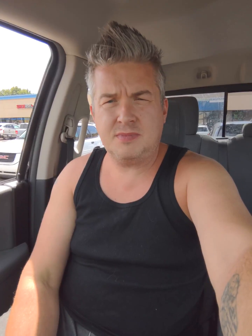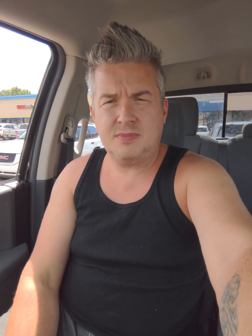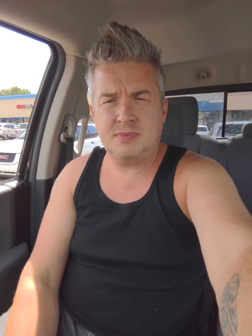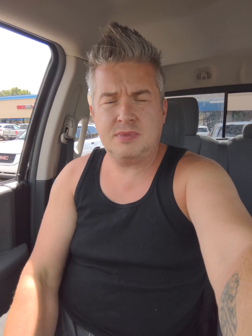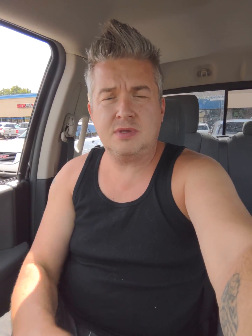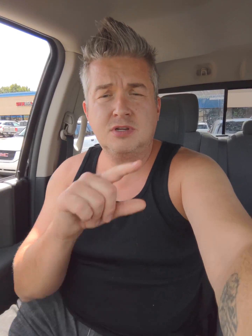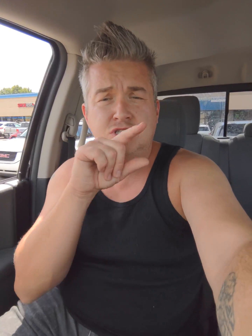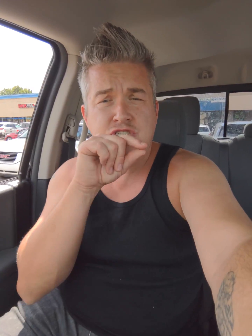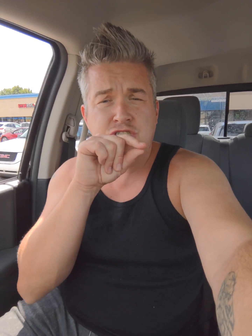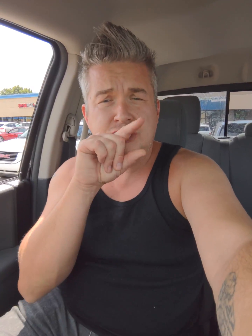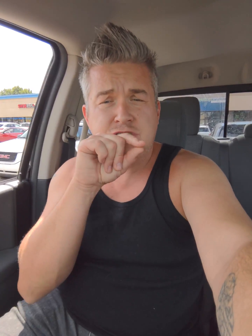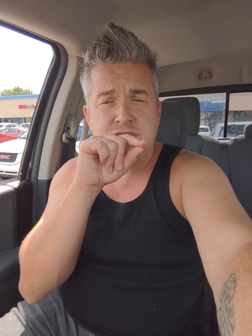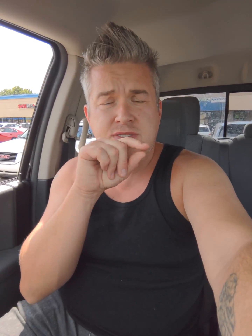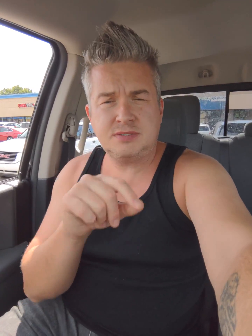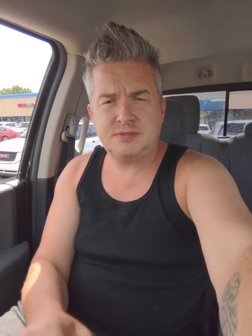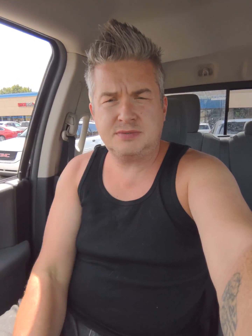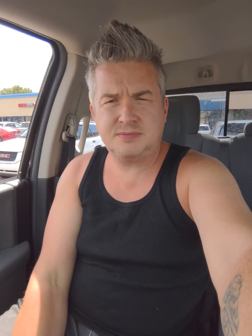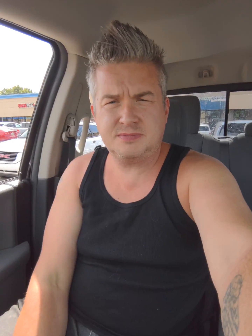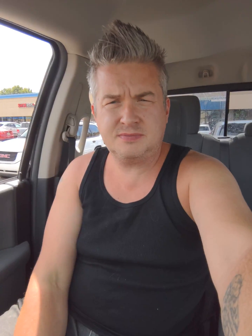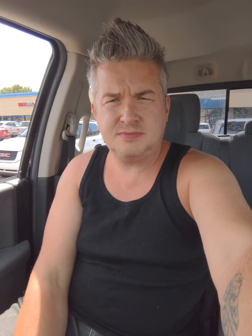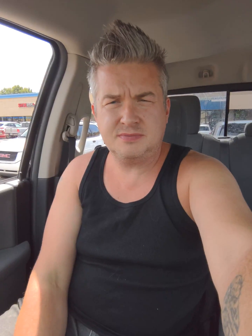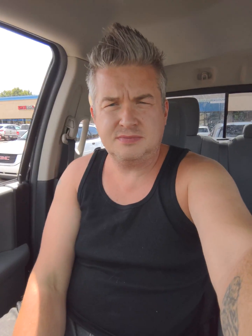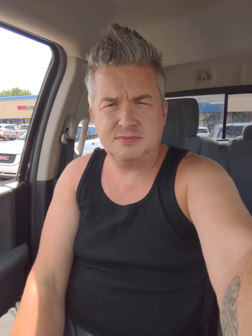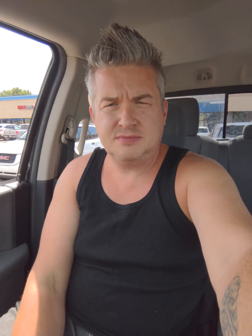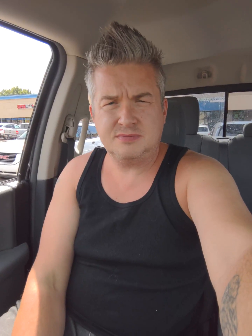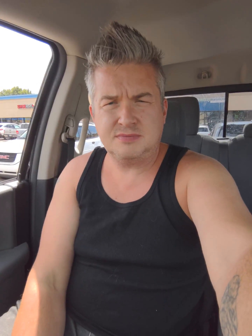chicken